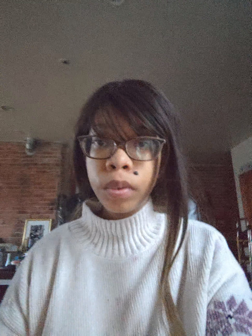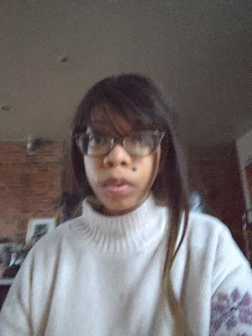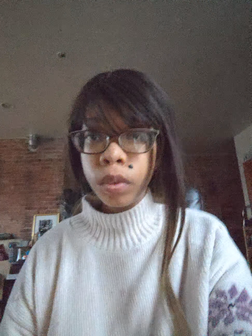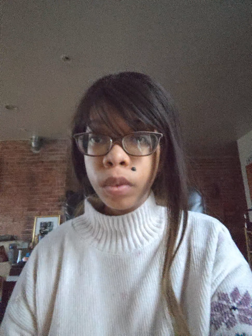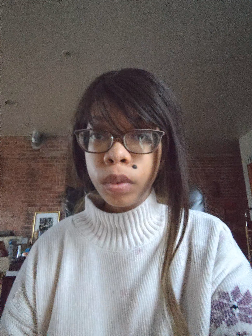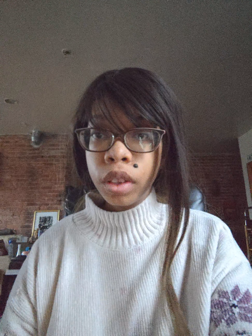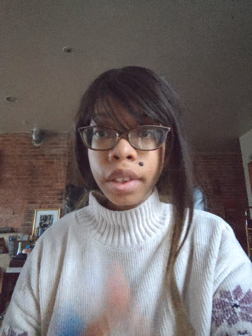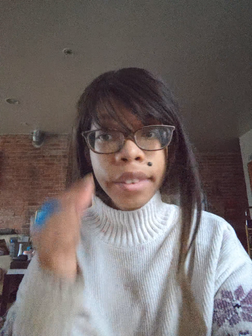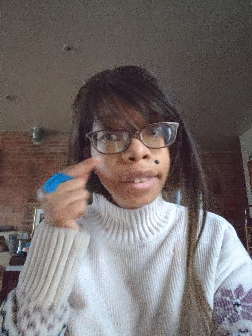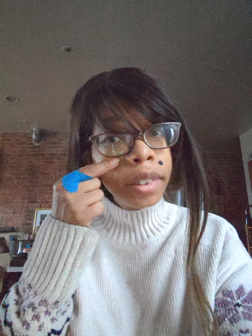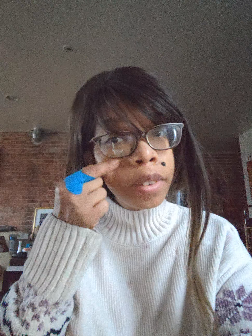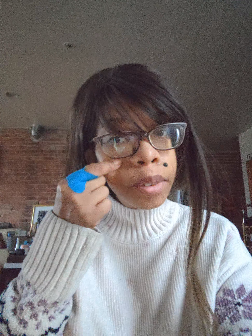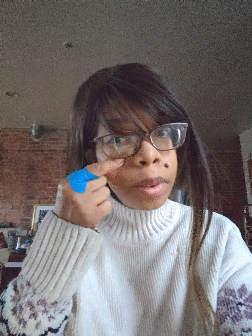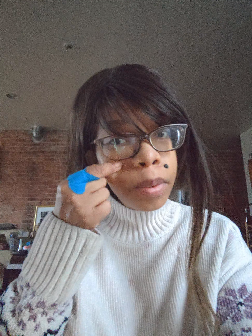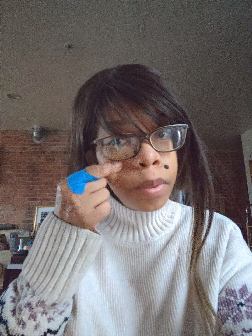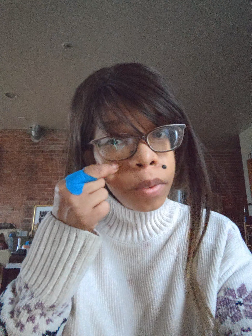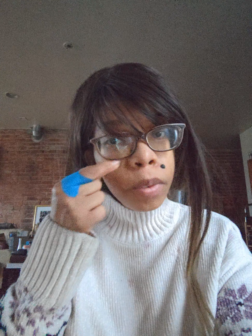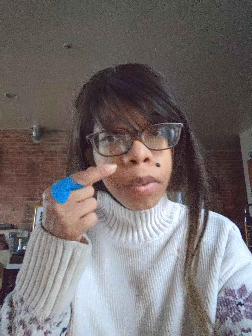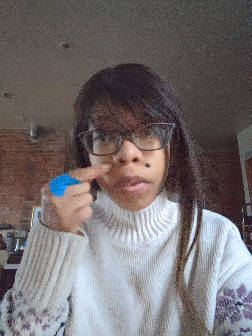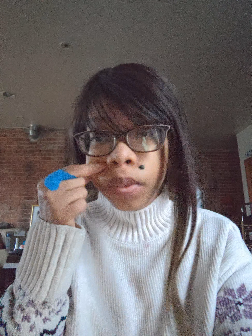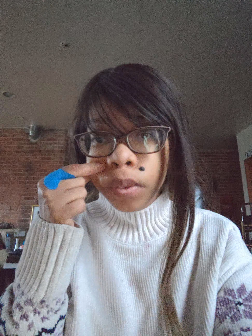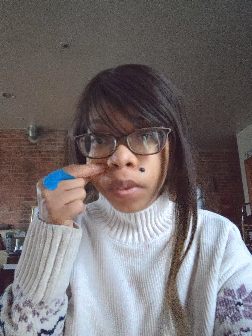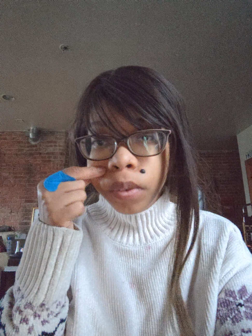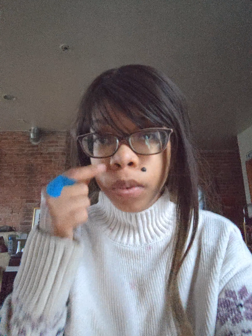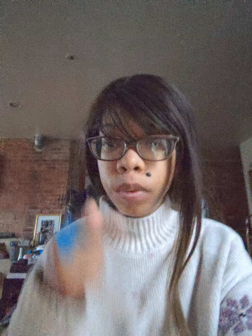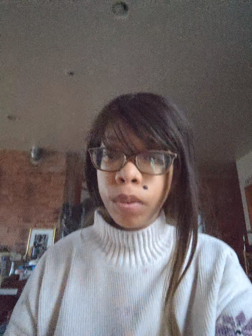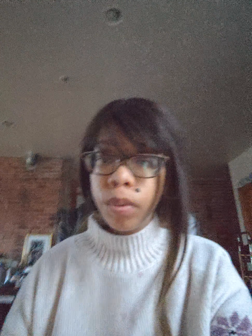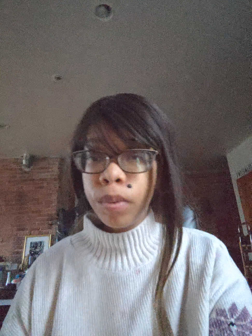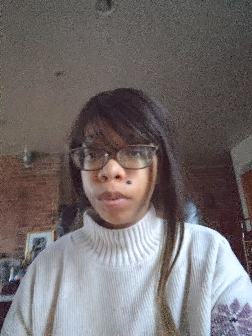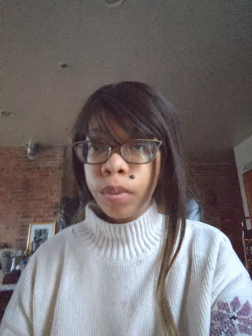cheek